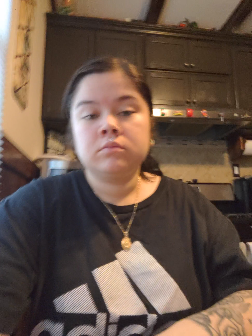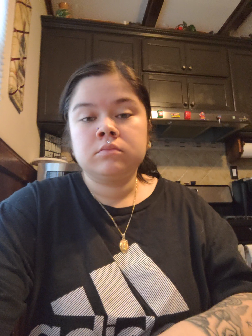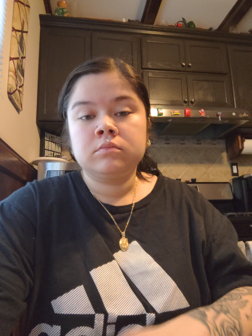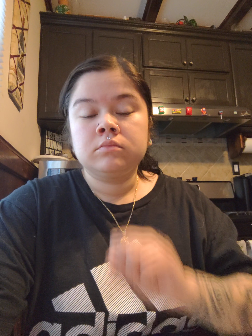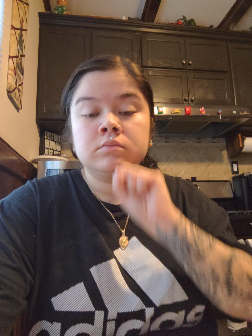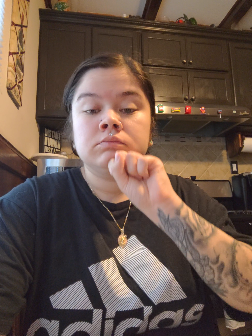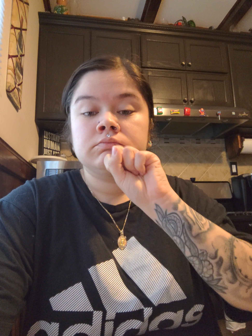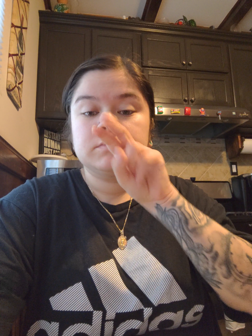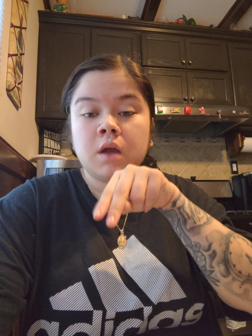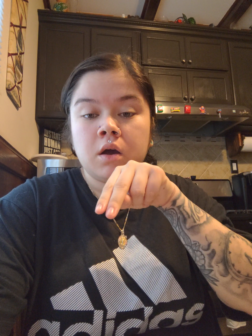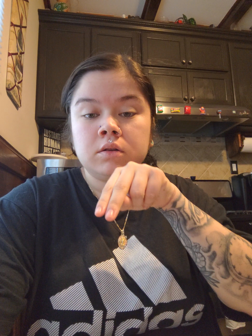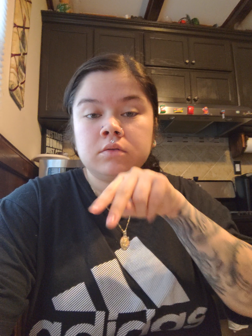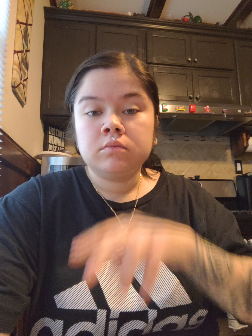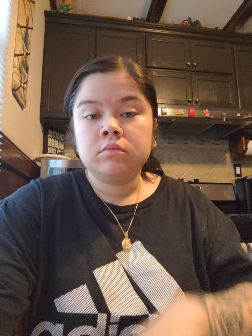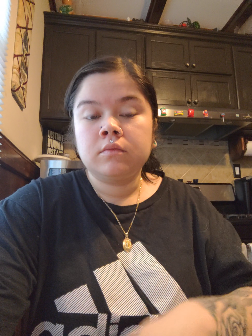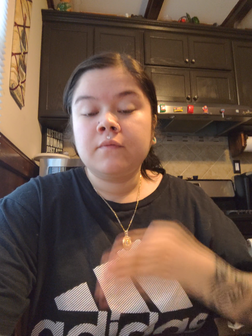tongue